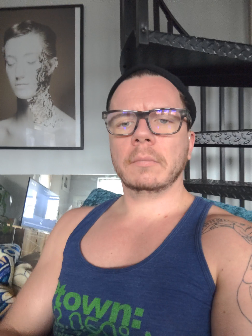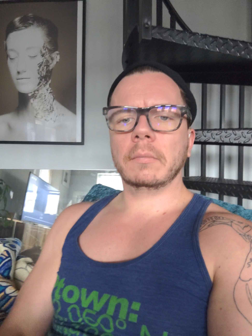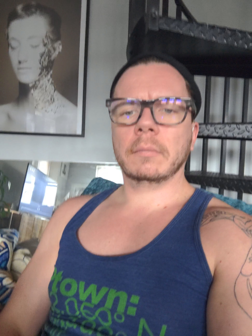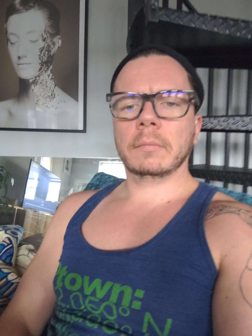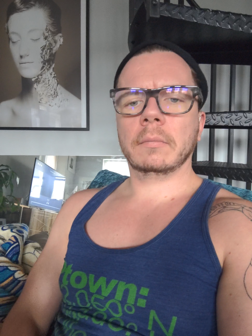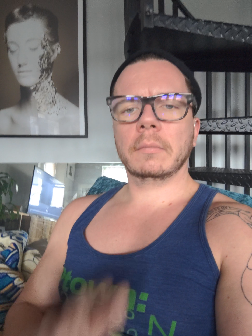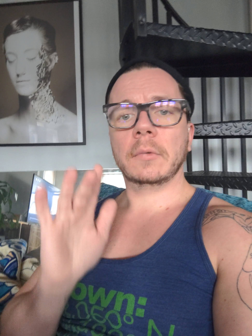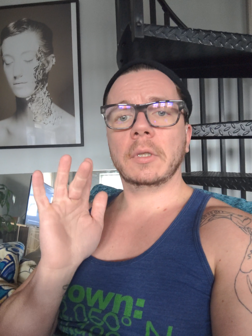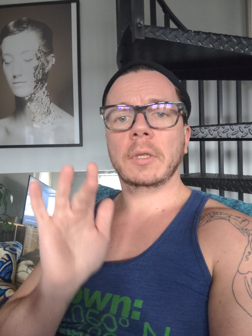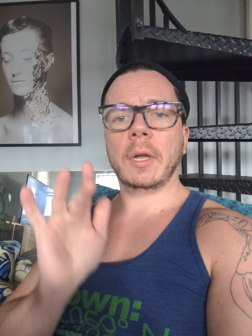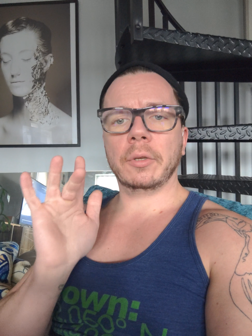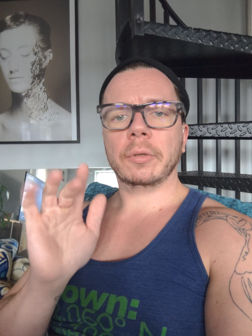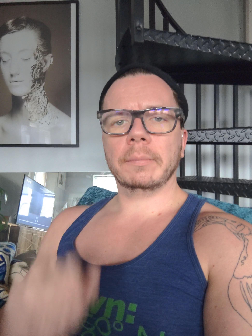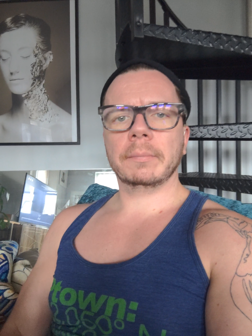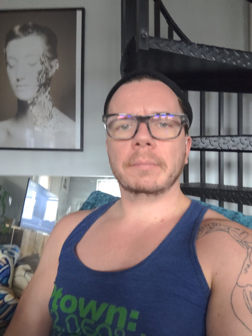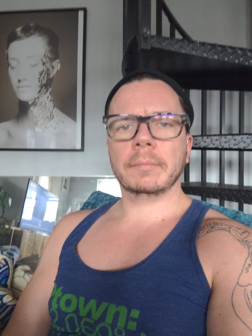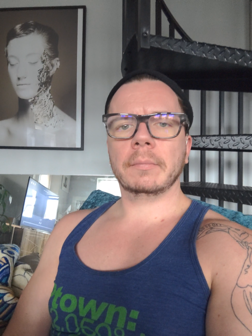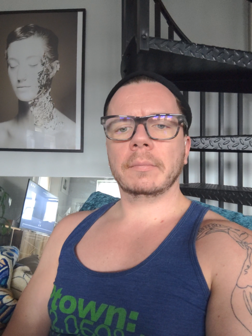touch